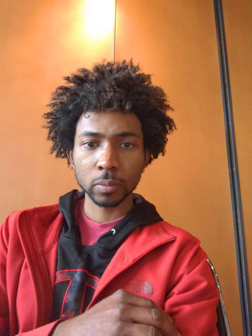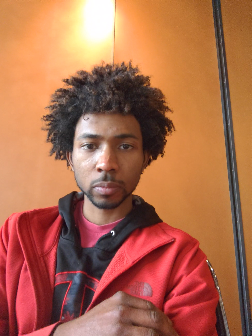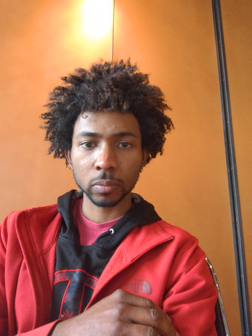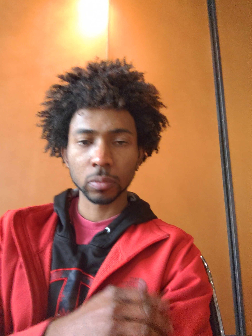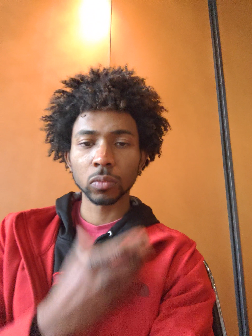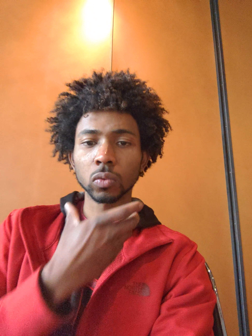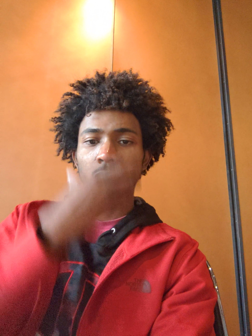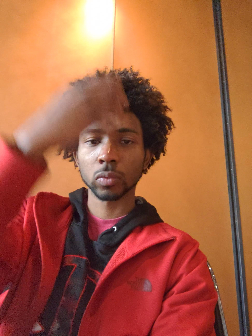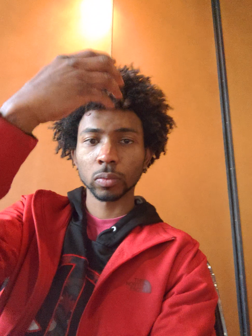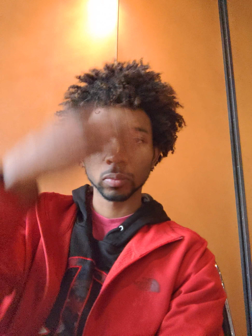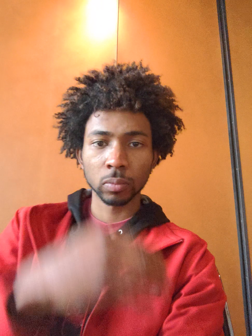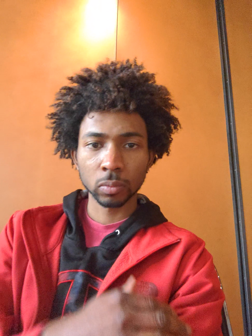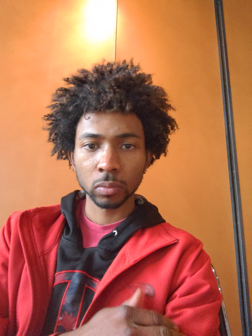giraffe